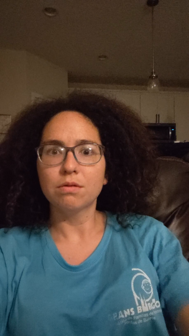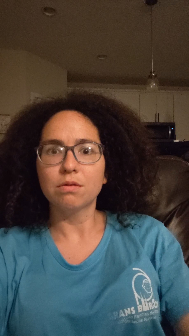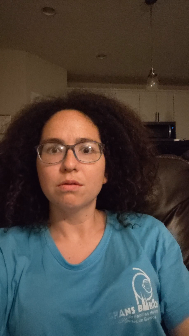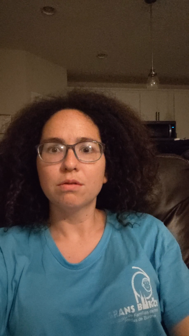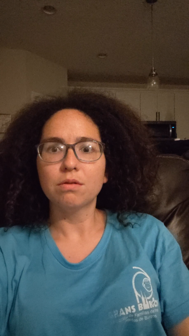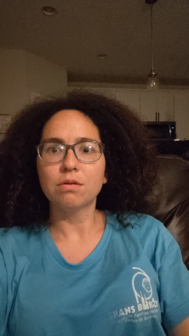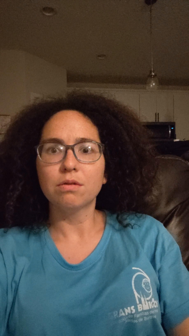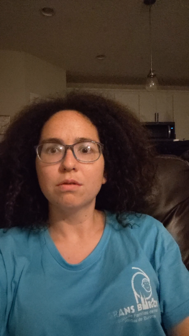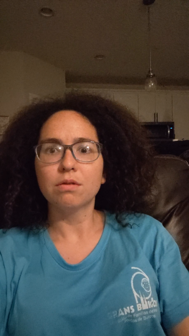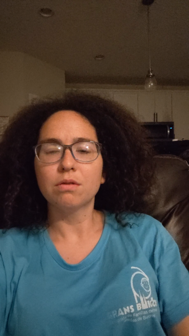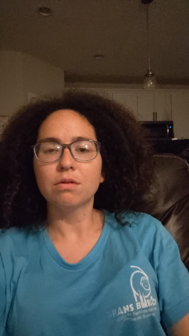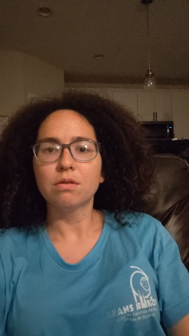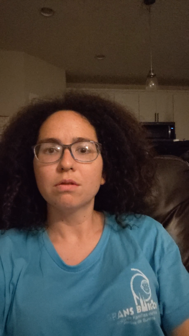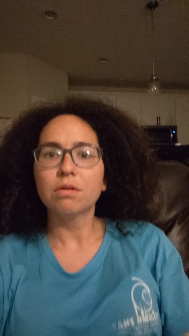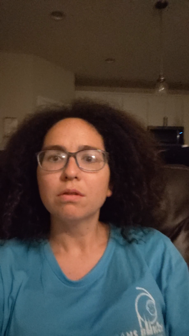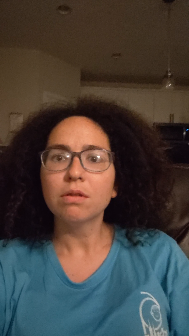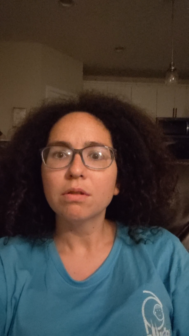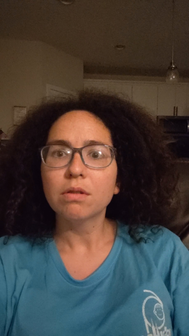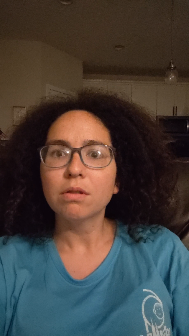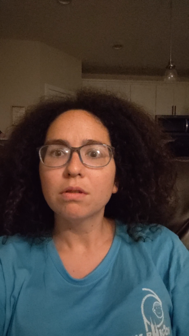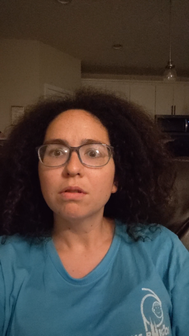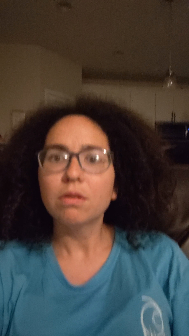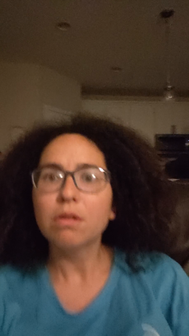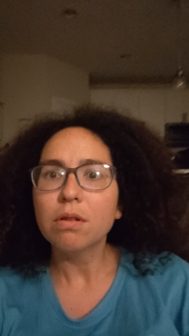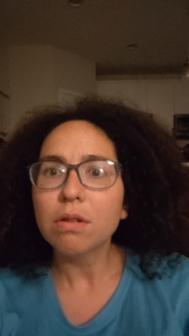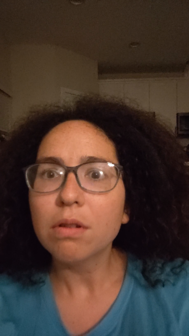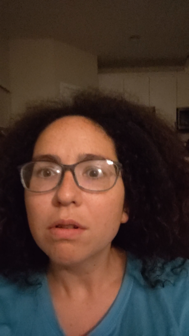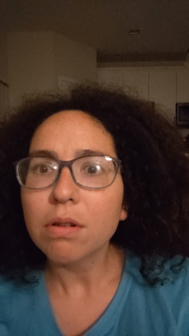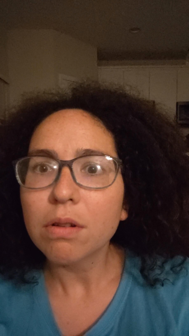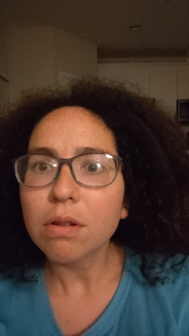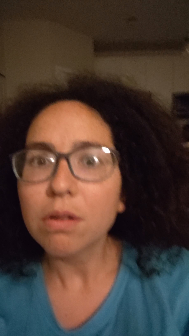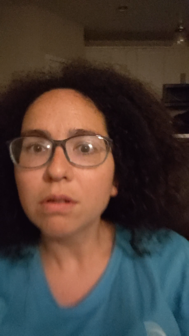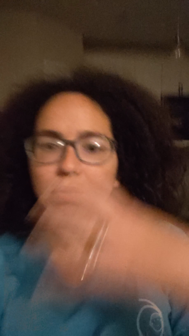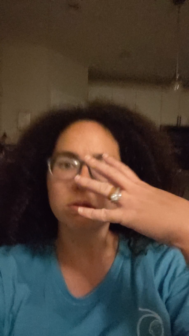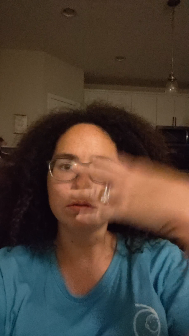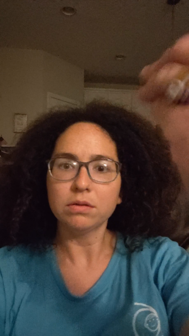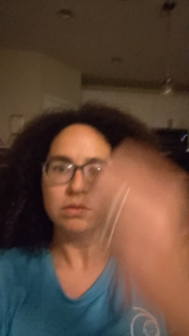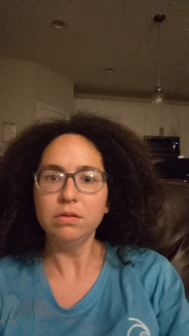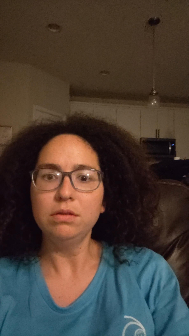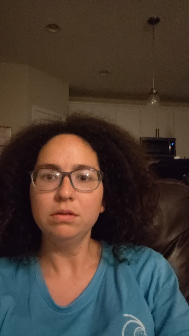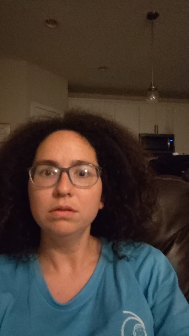got to